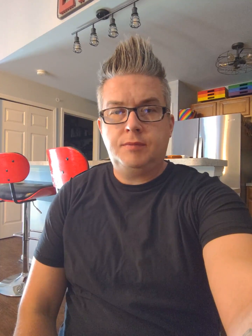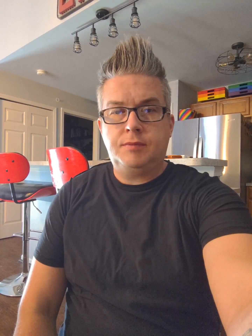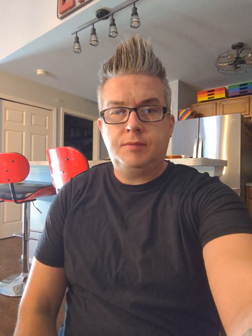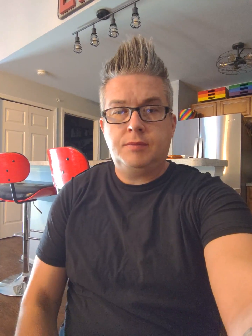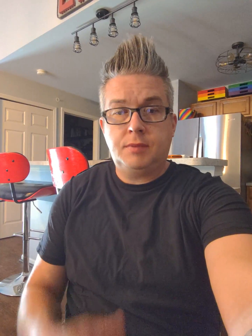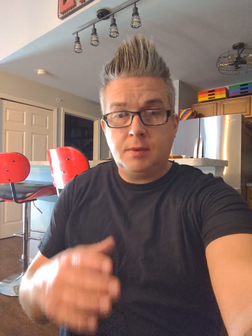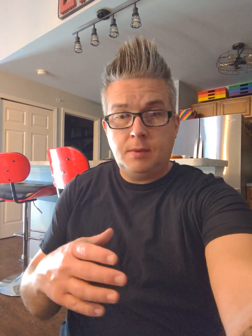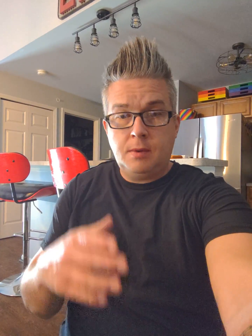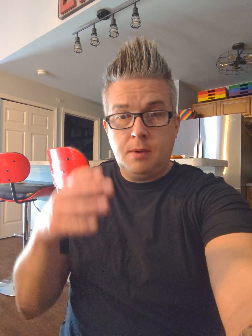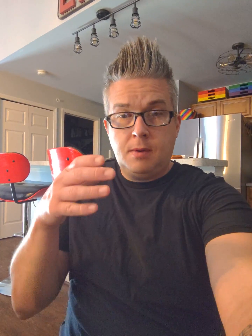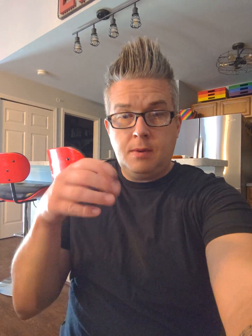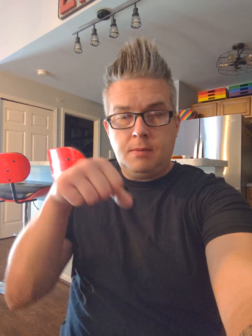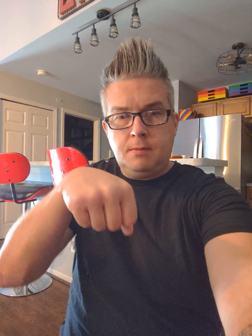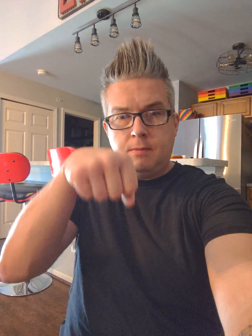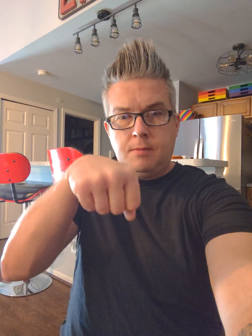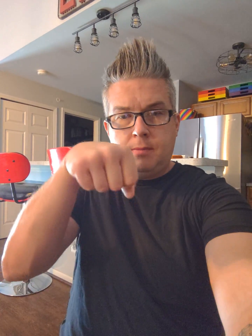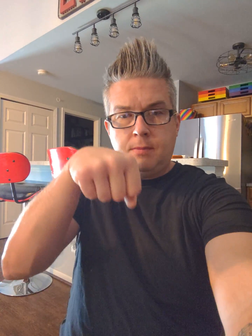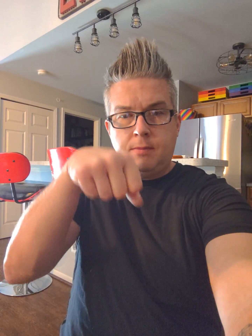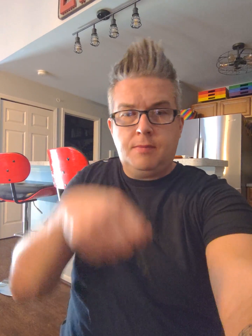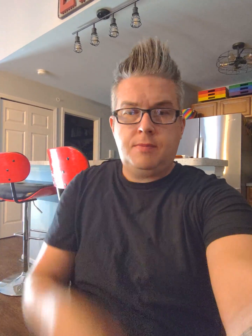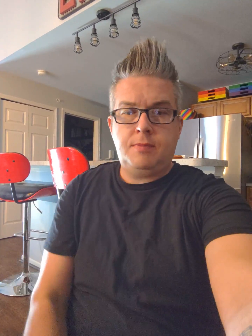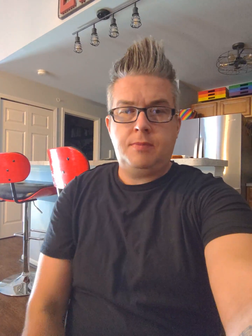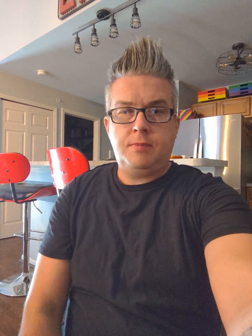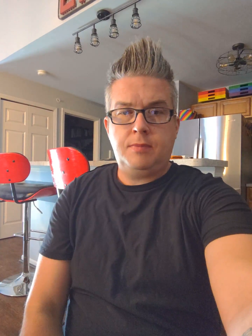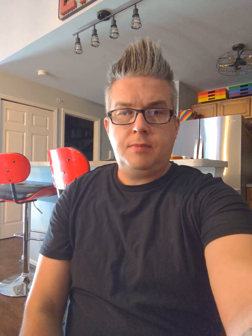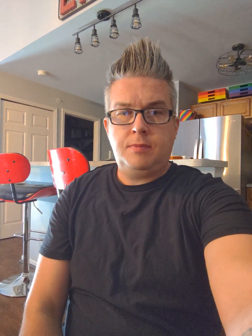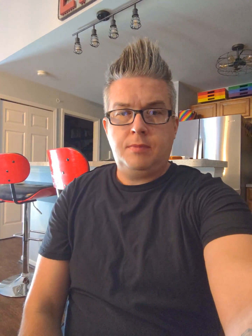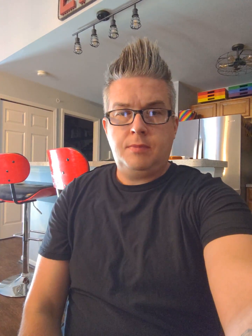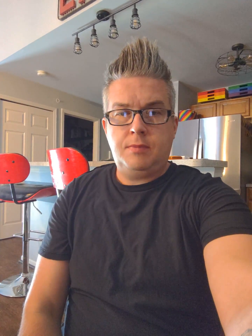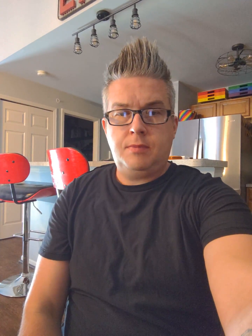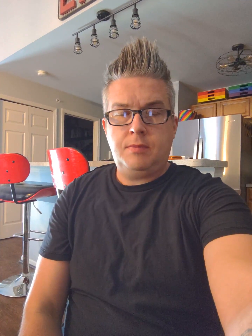bucket